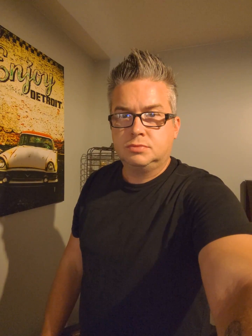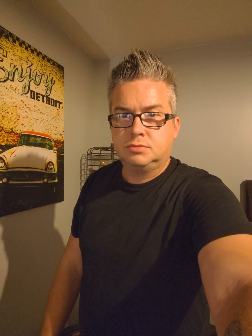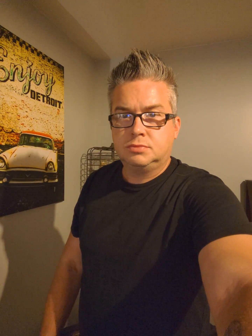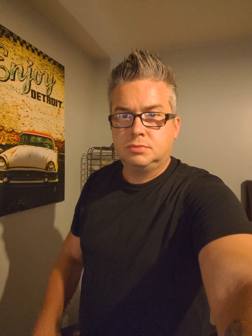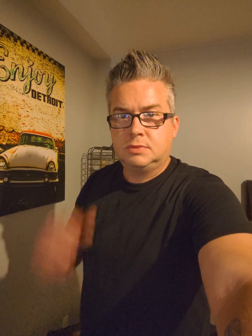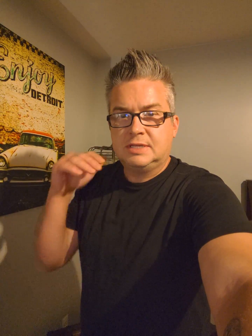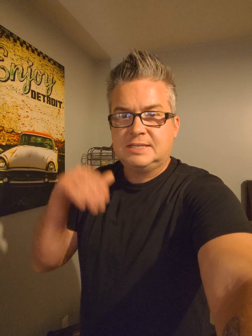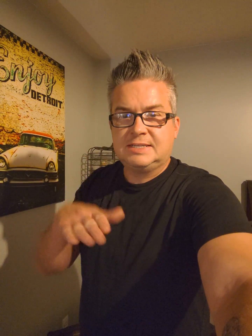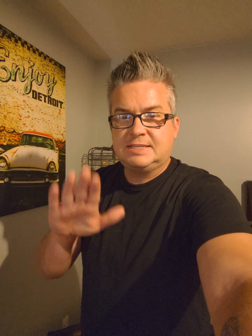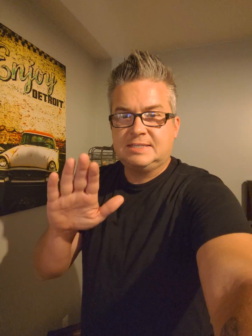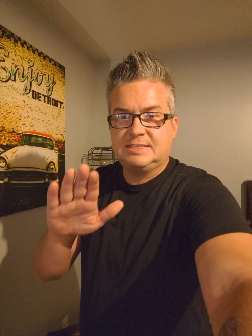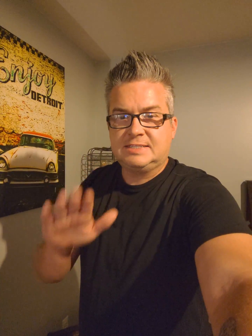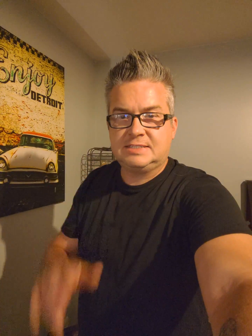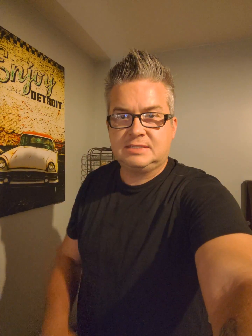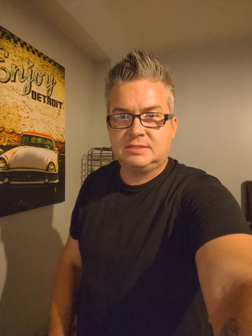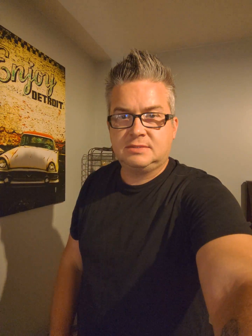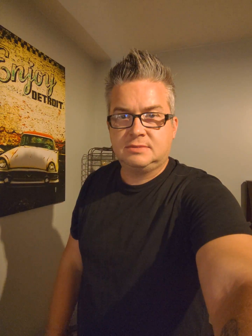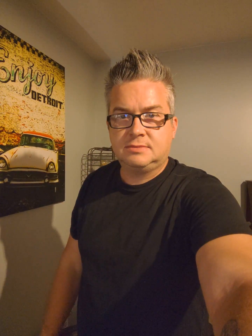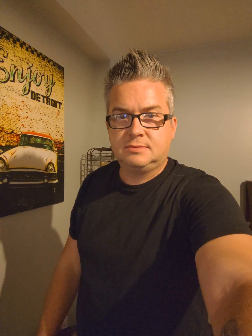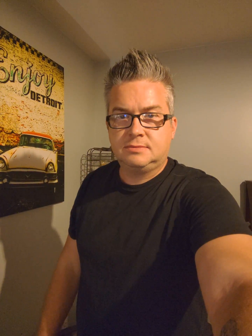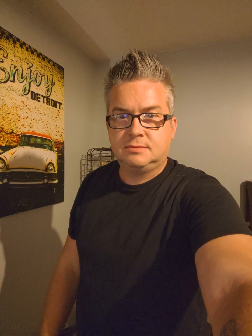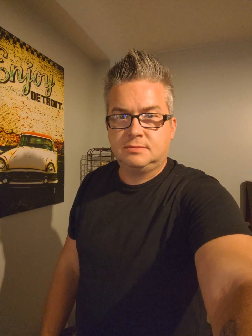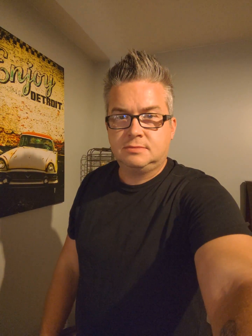enter